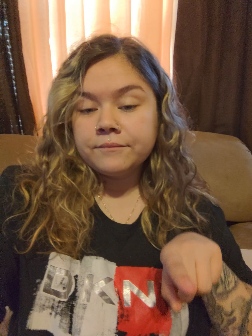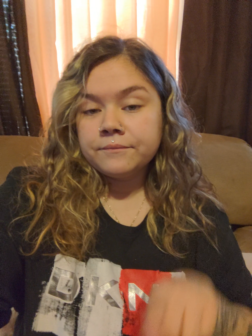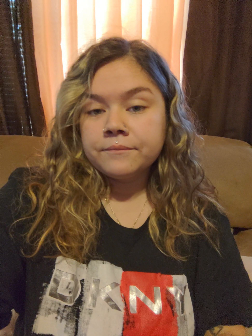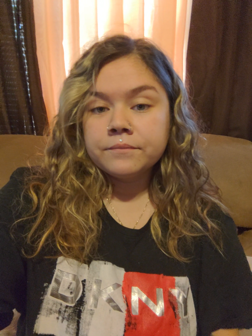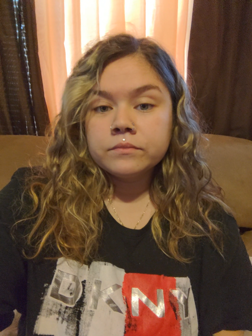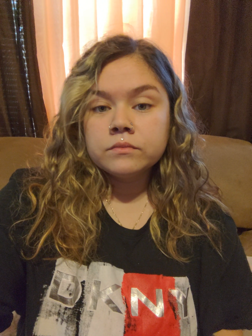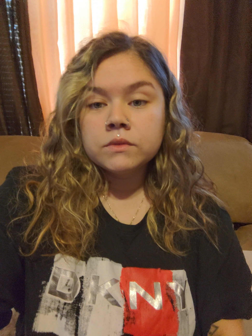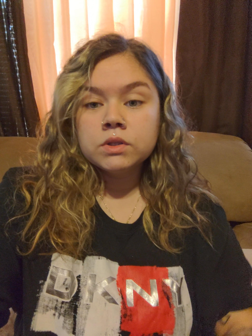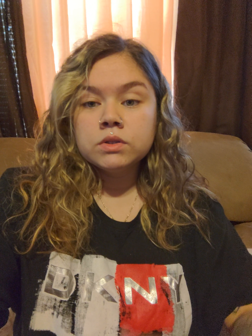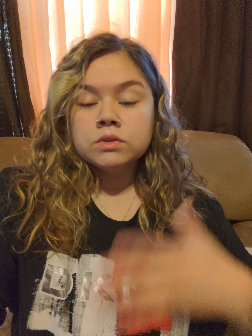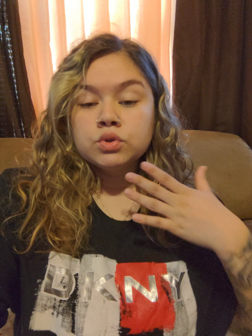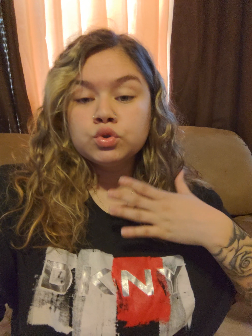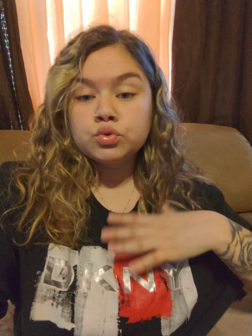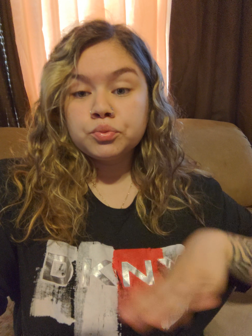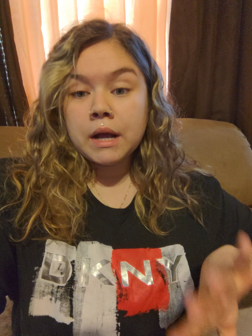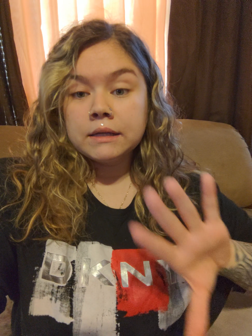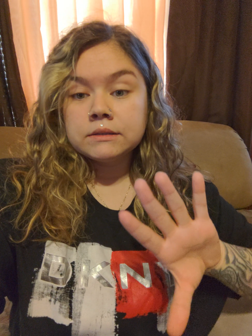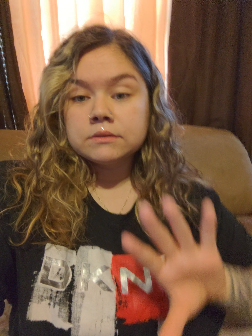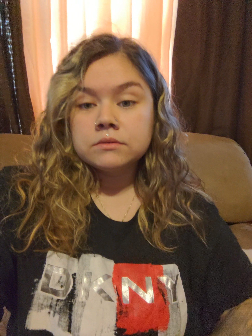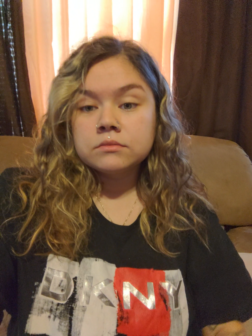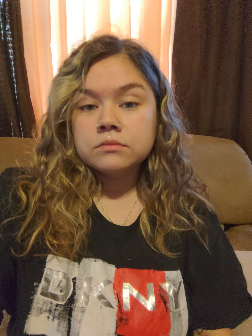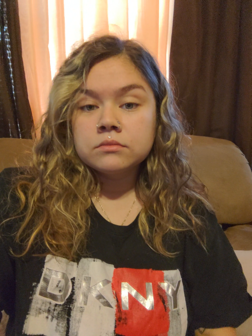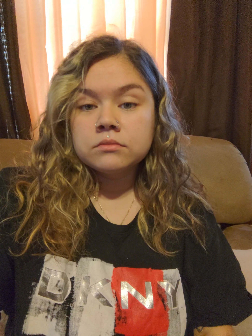dress